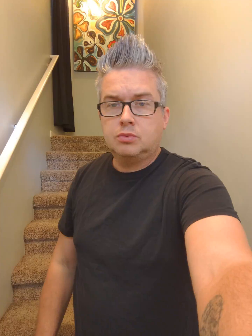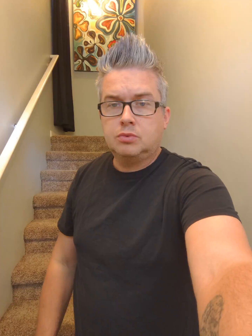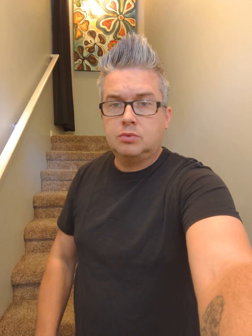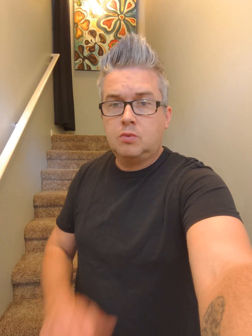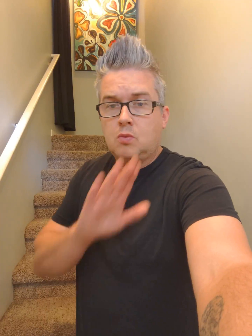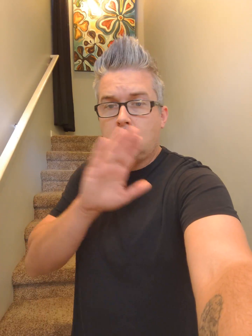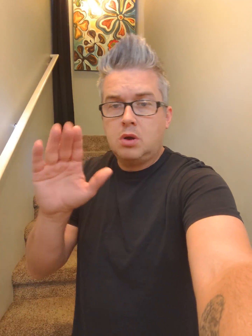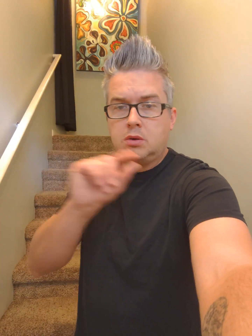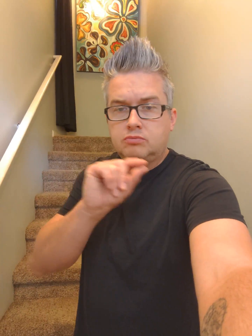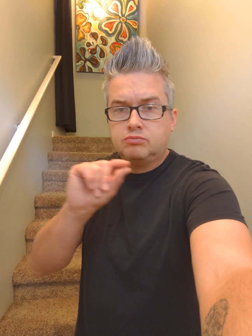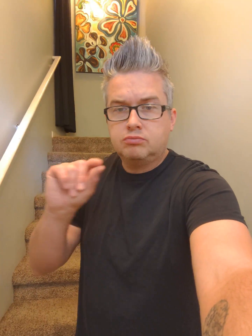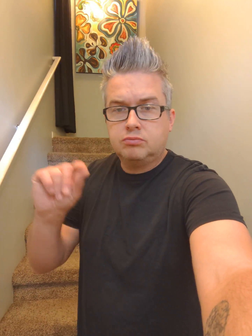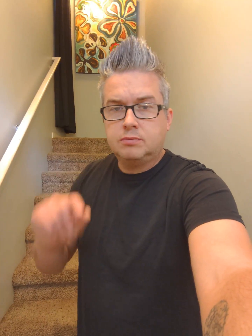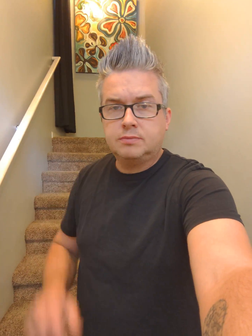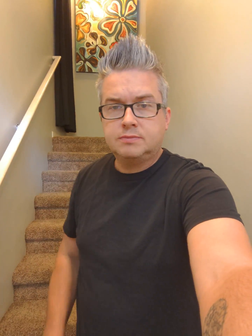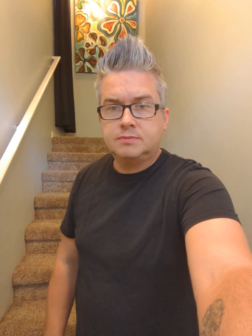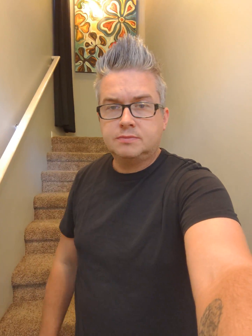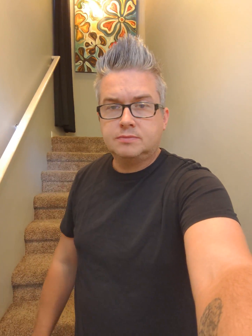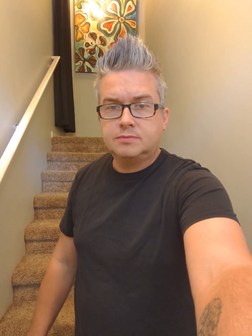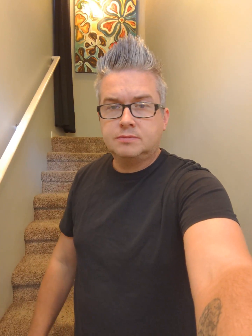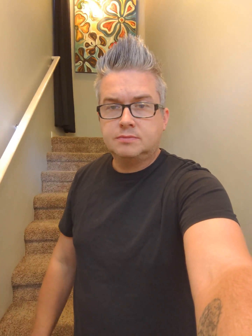chalk